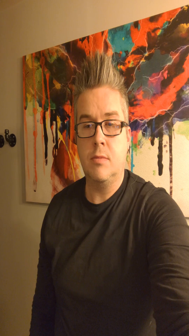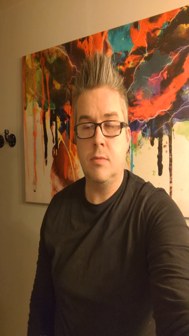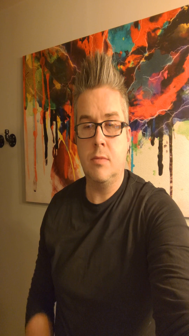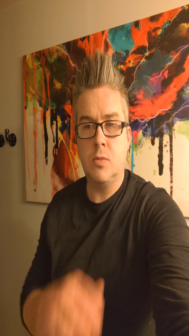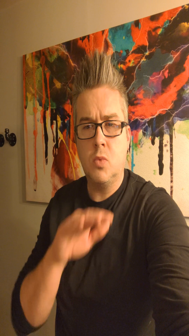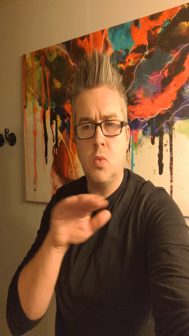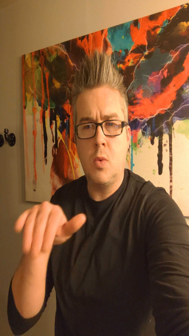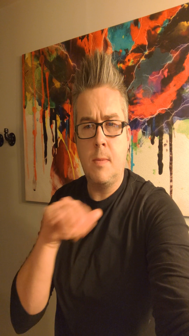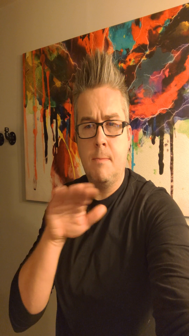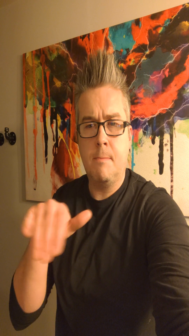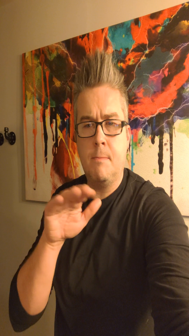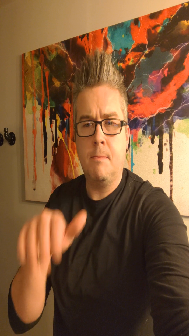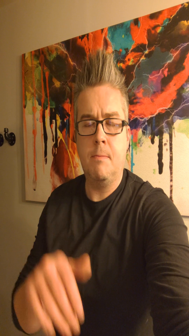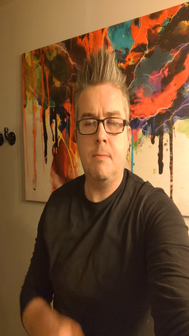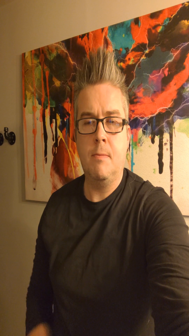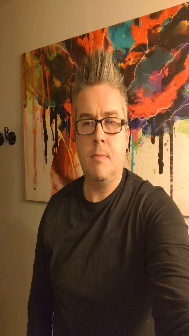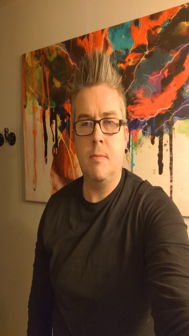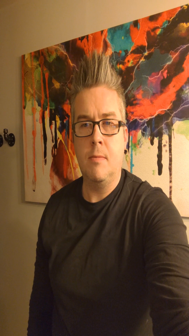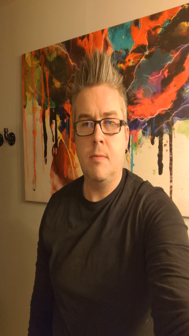pool